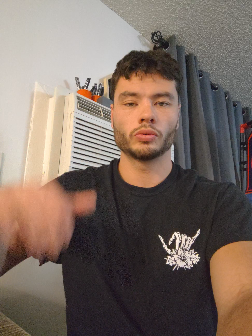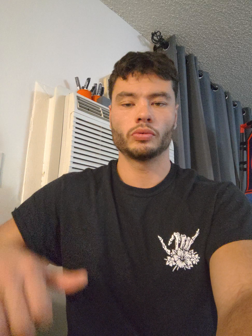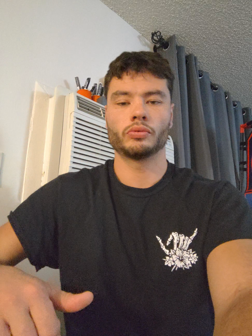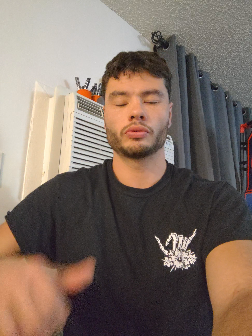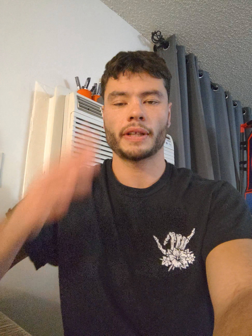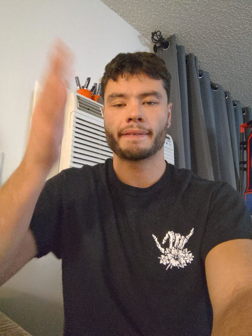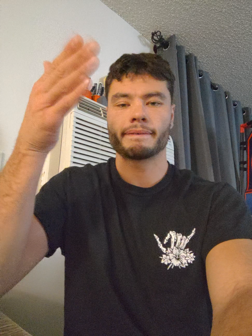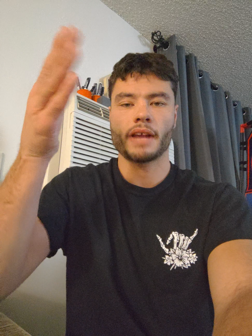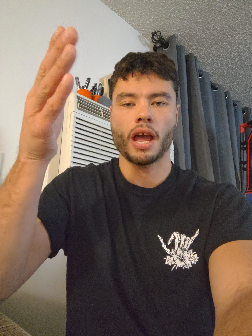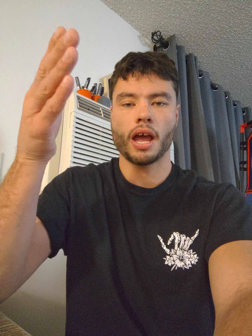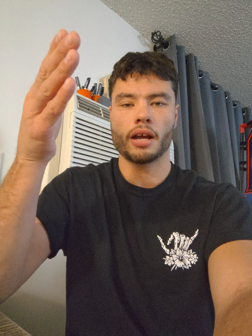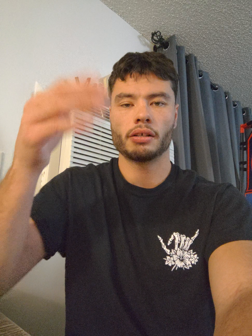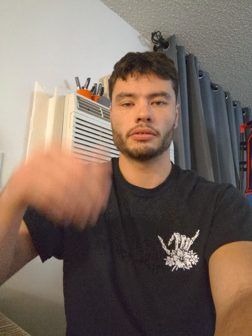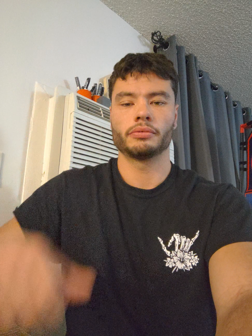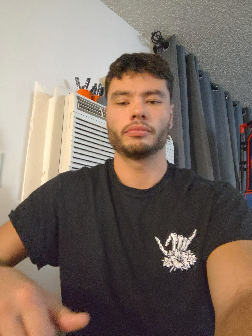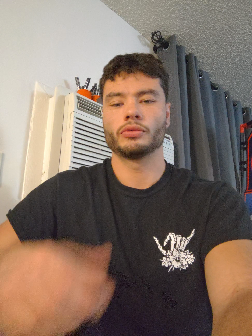flag